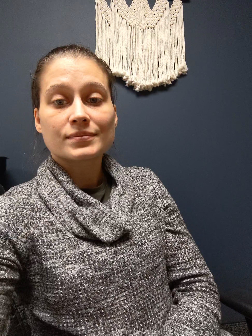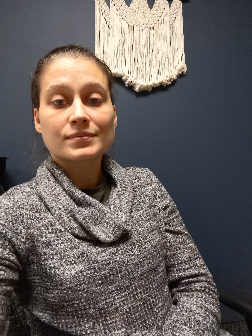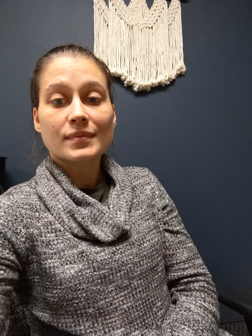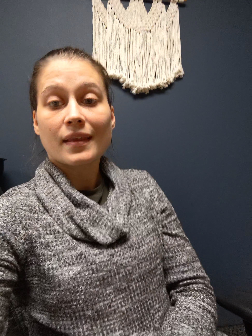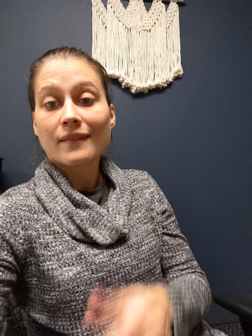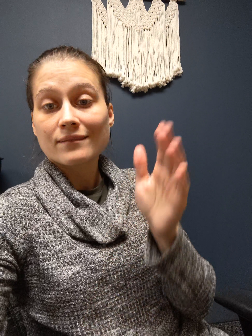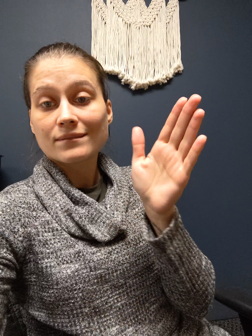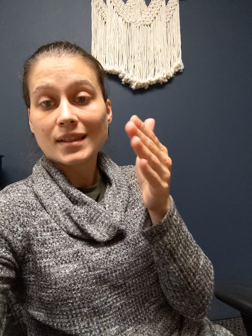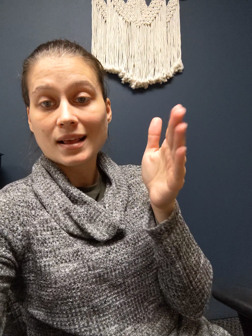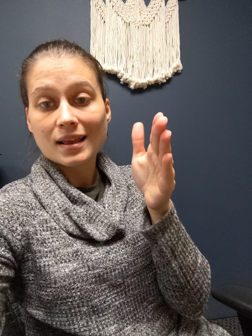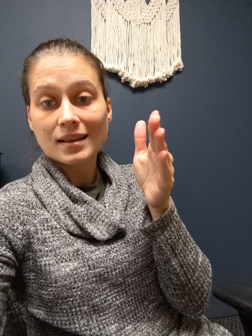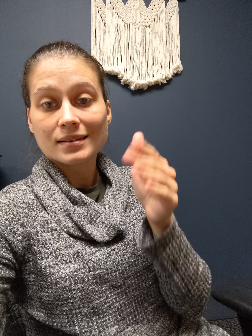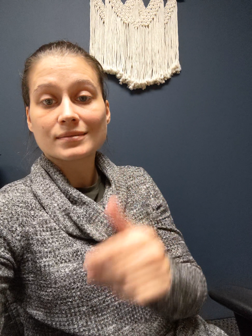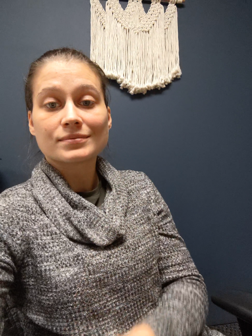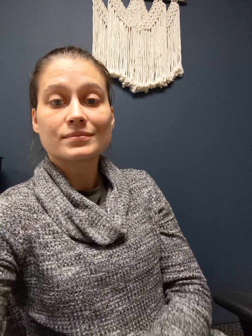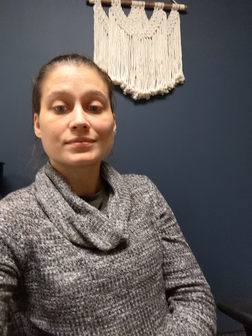flag